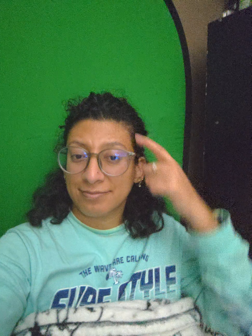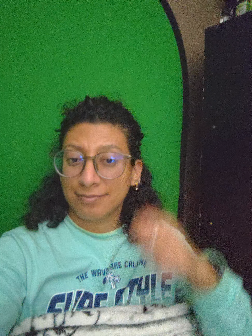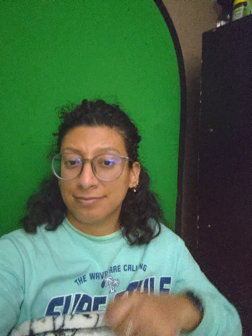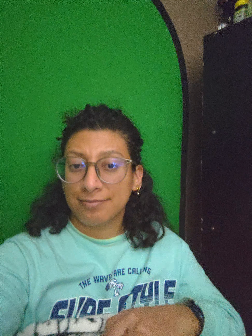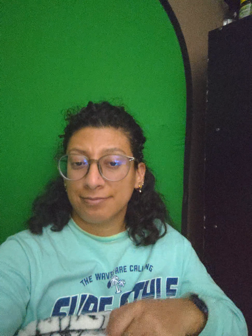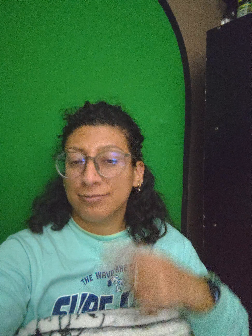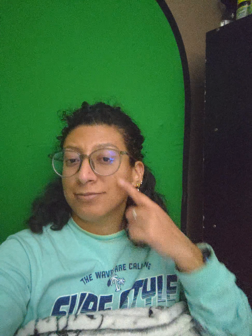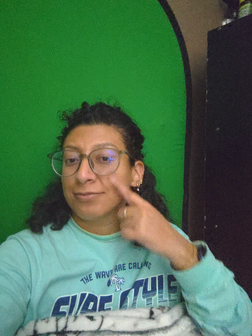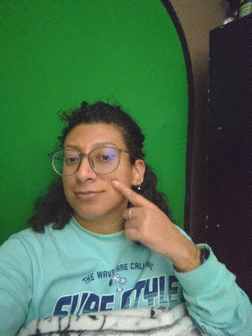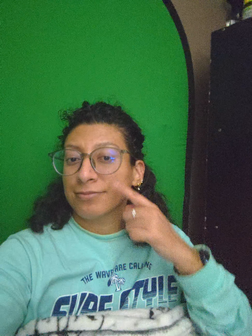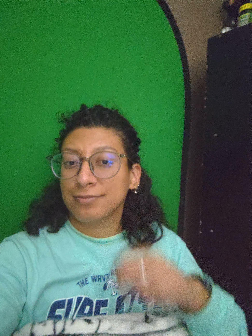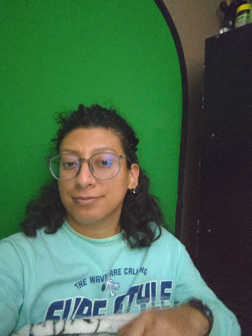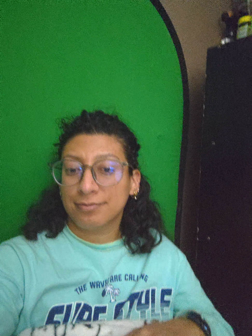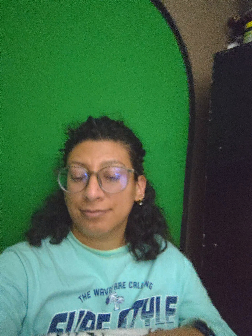cheek